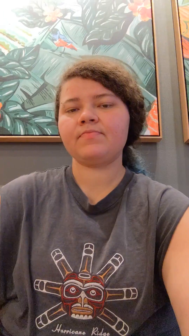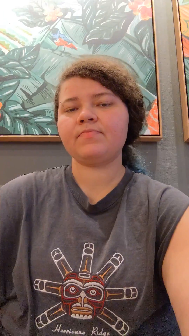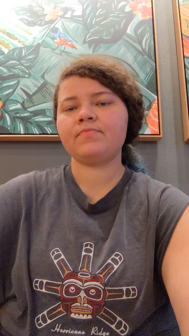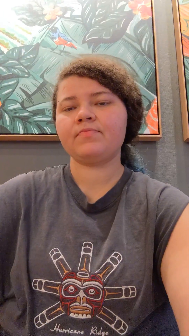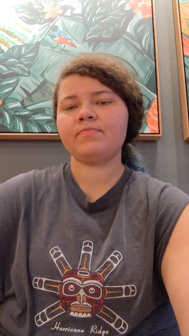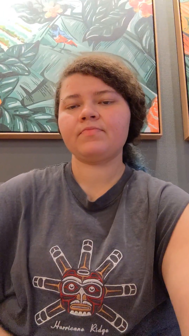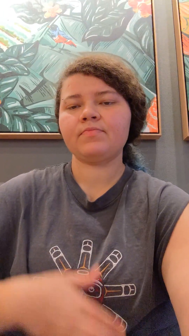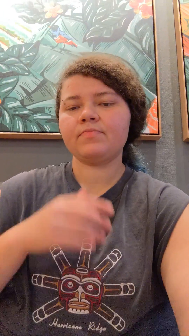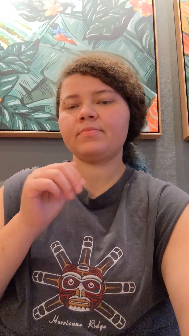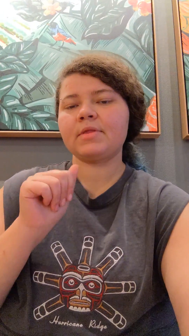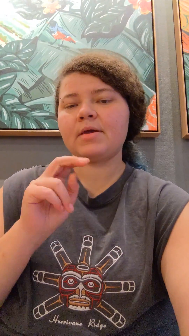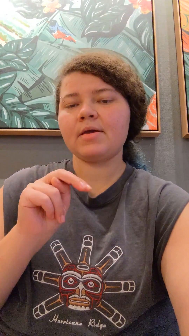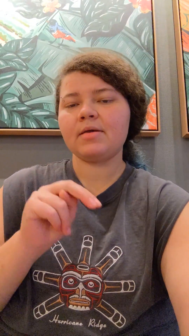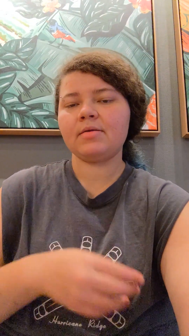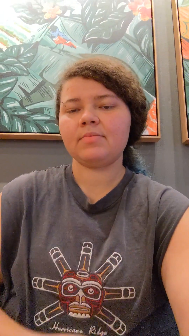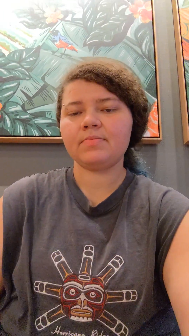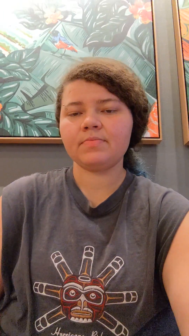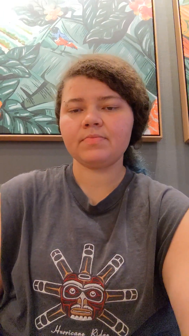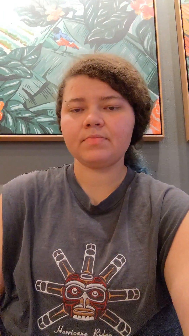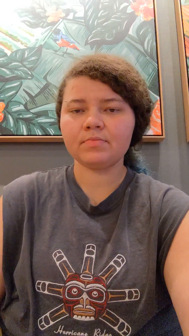an